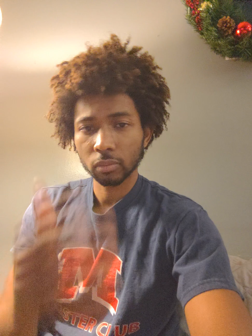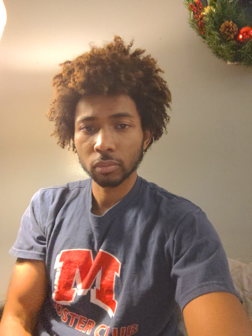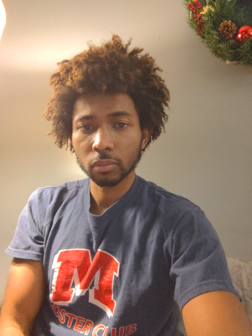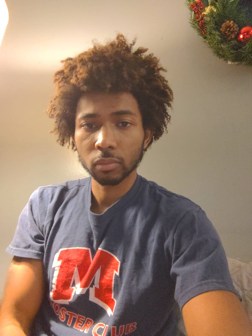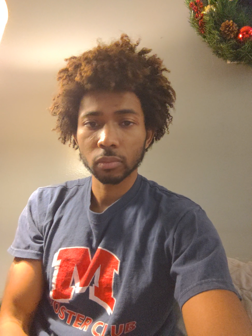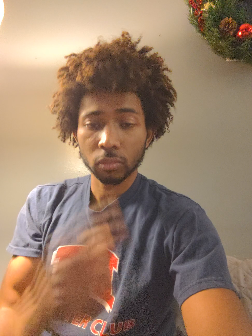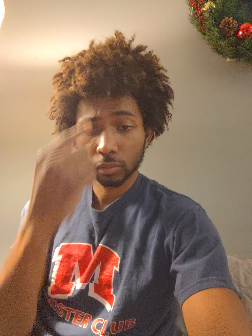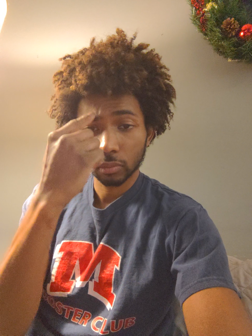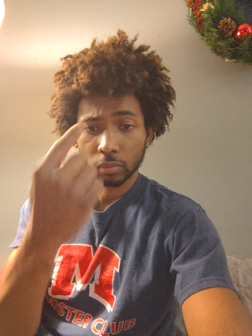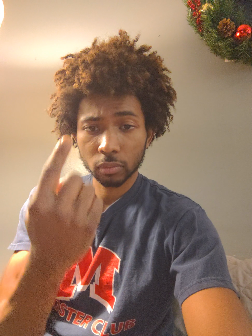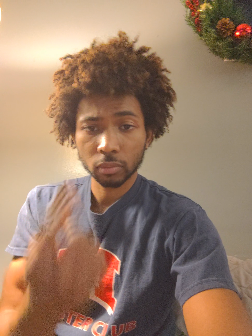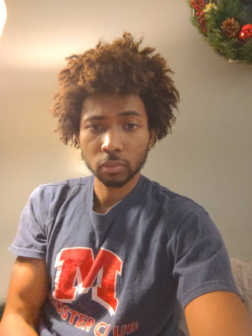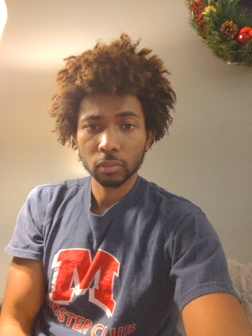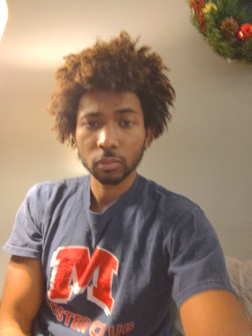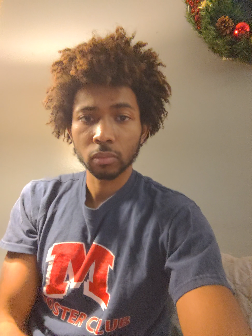penny